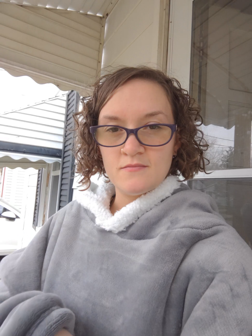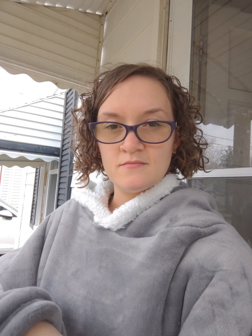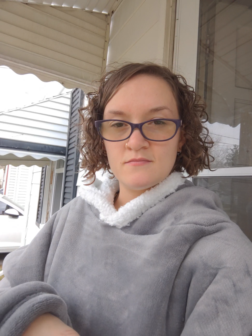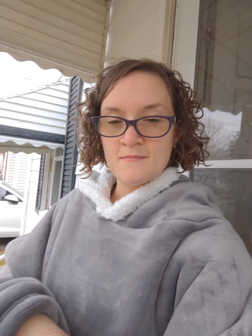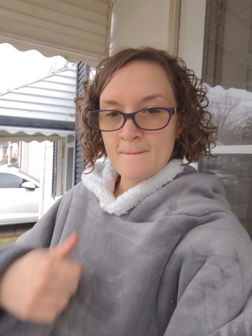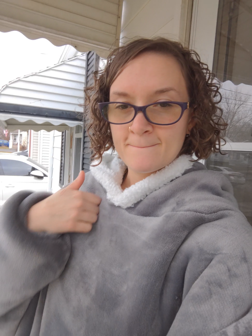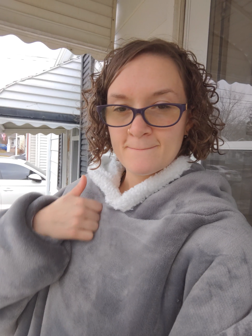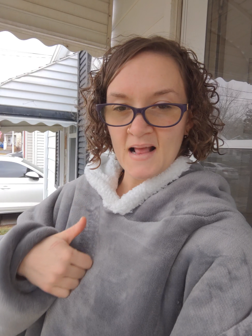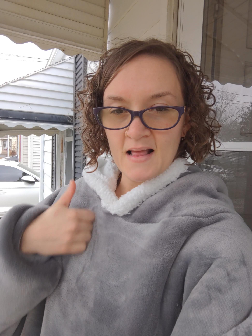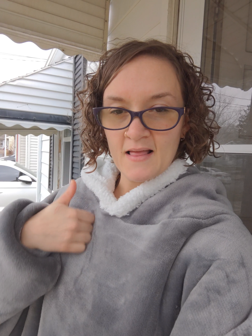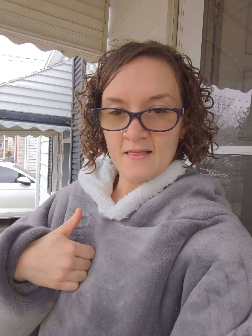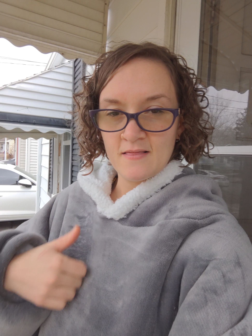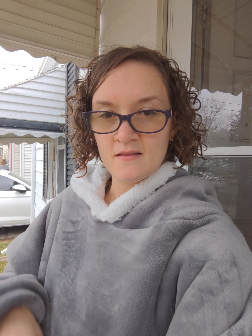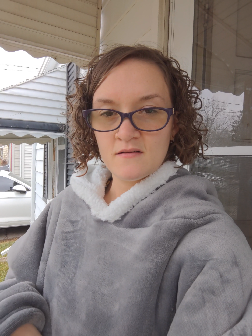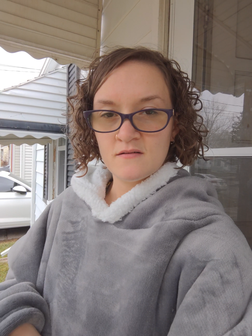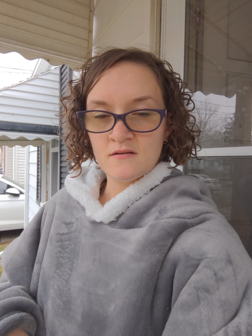bath